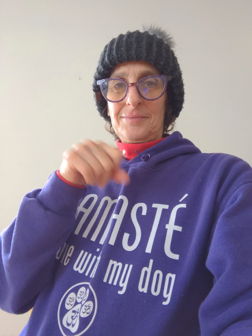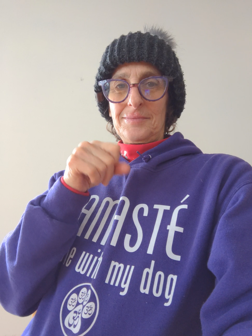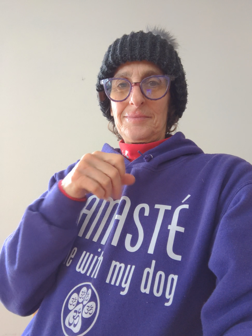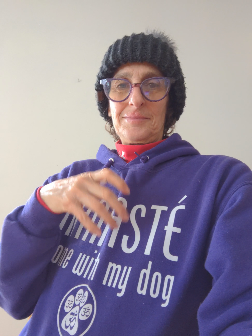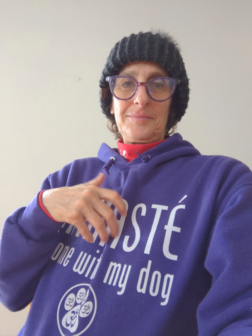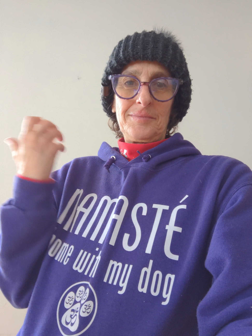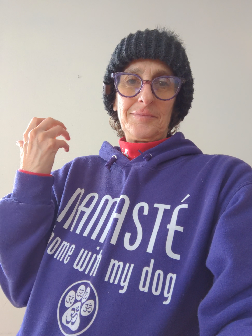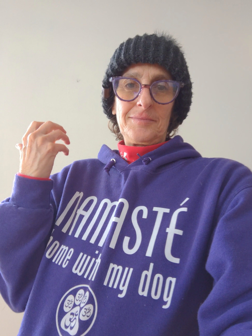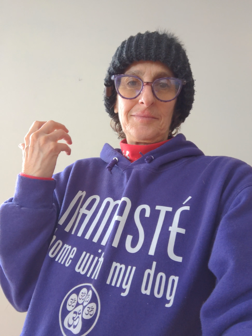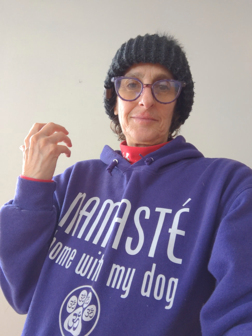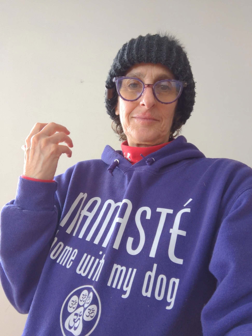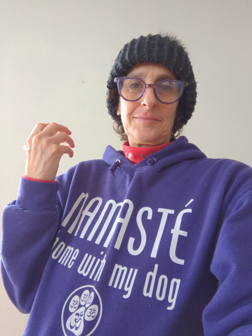mad